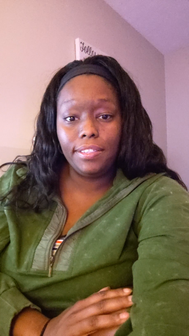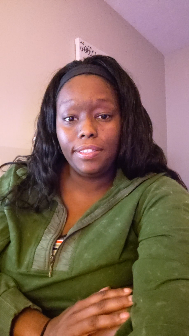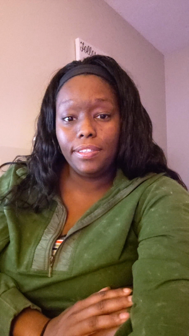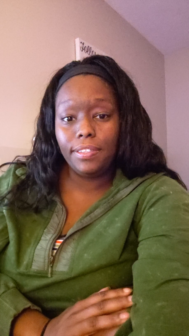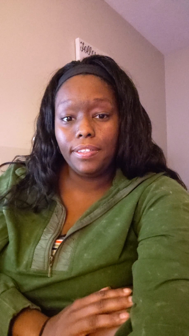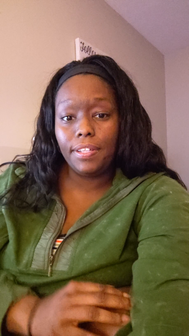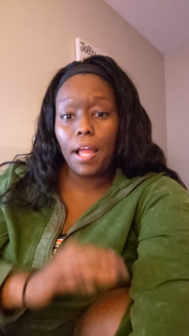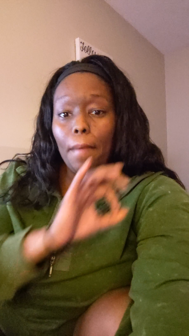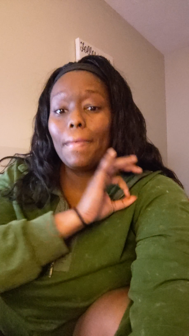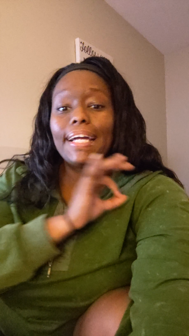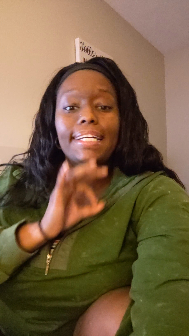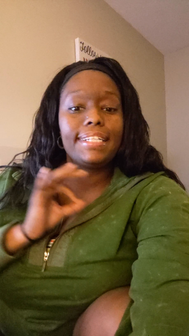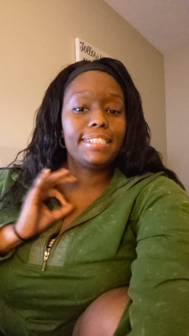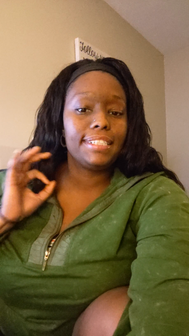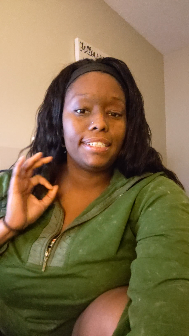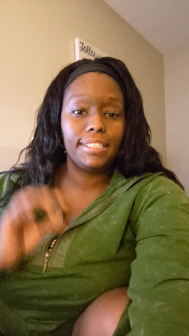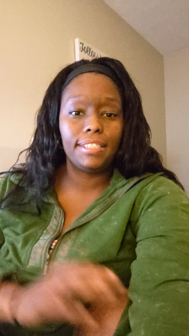beads